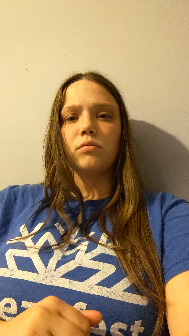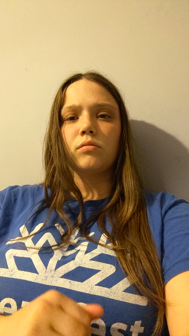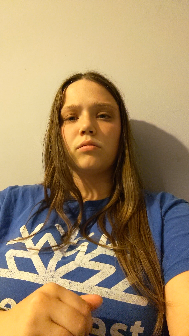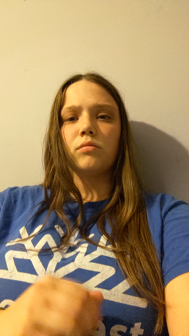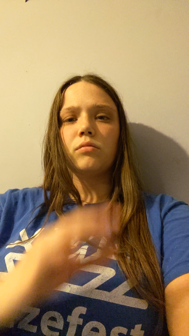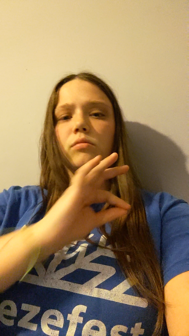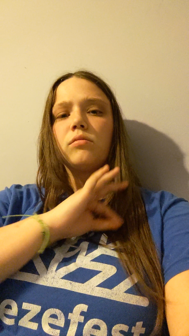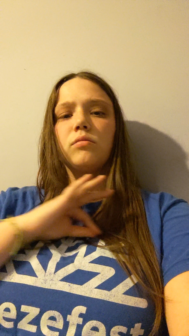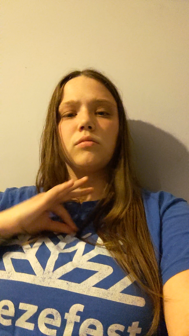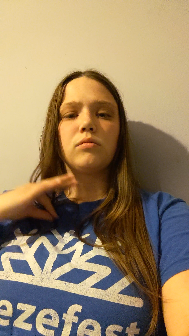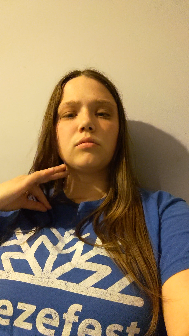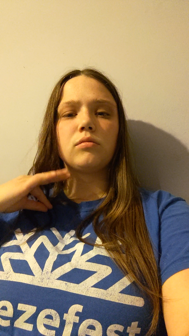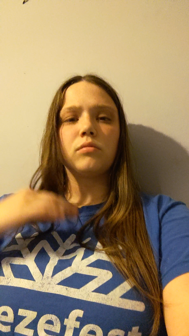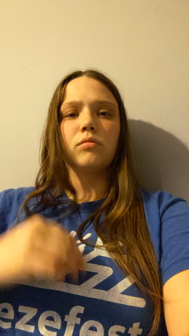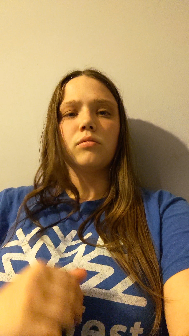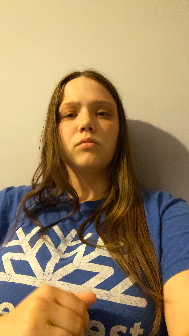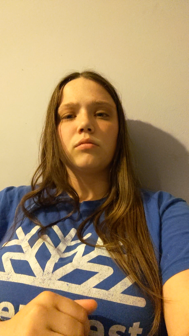beads